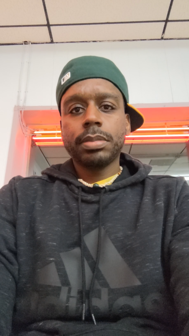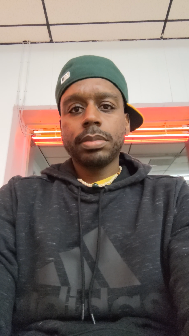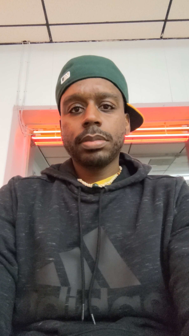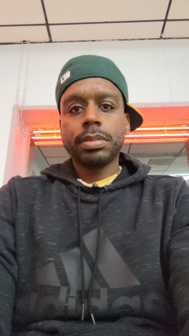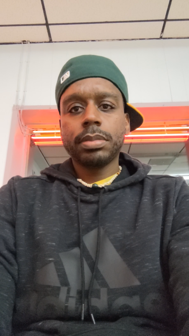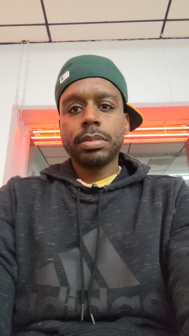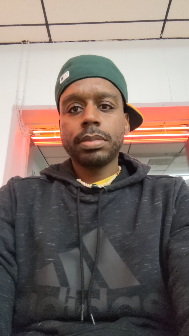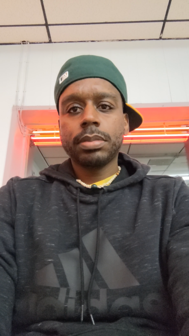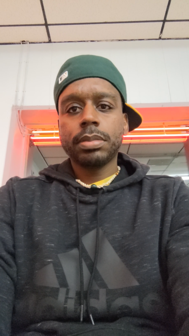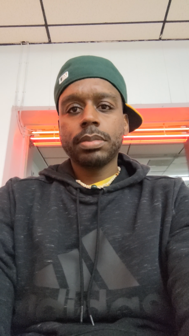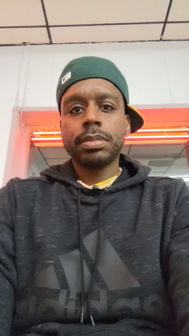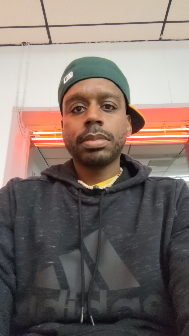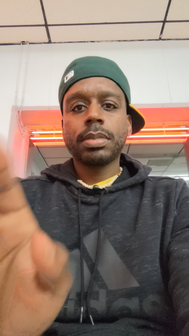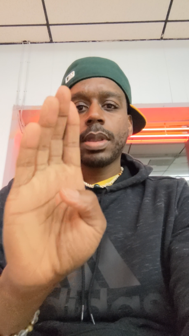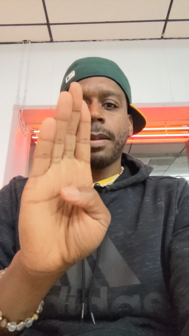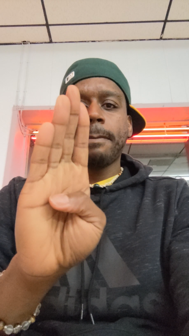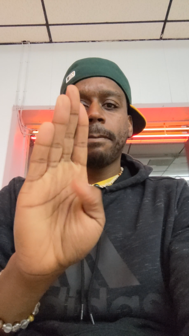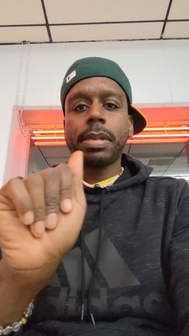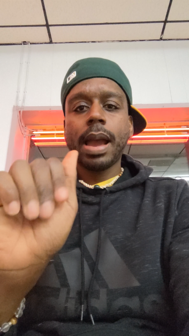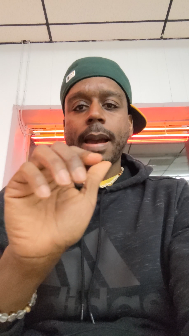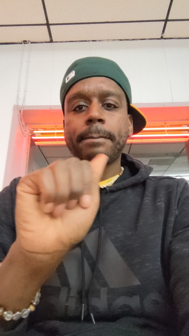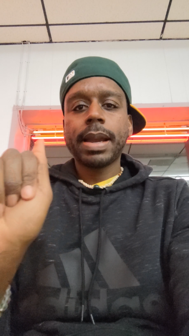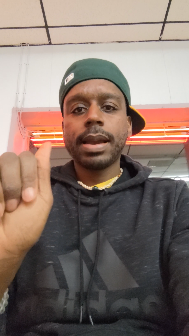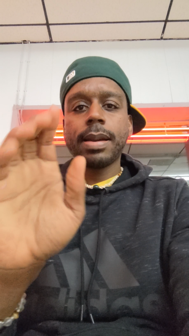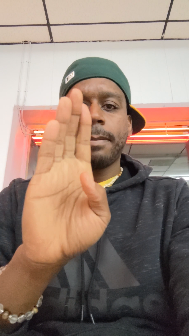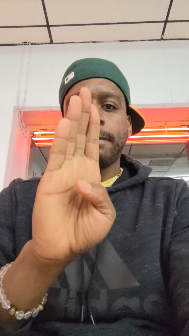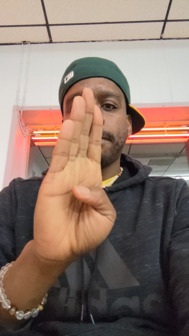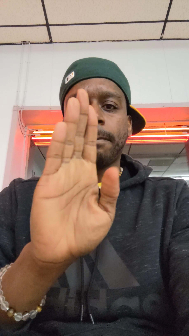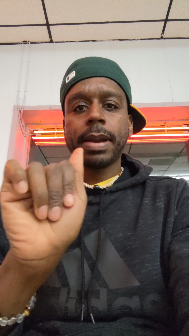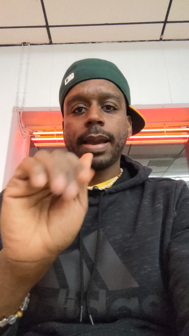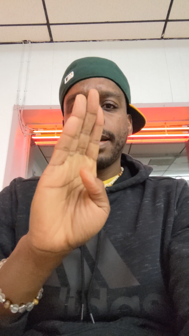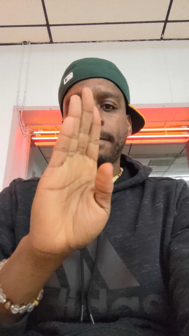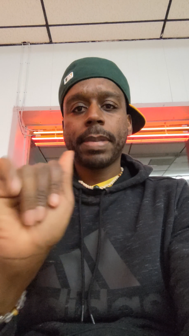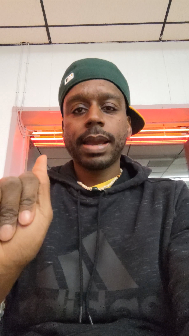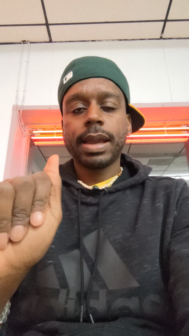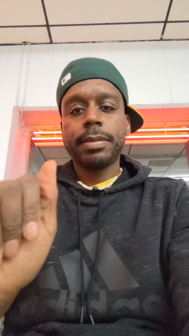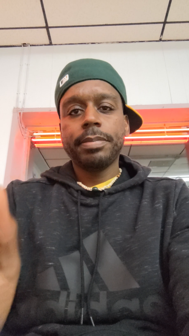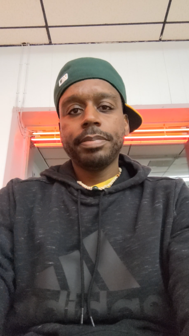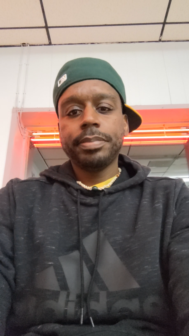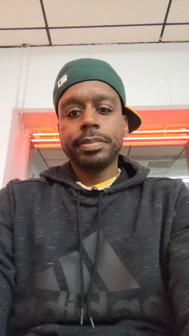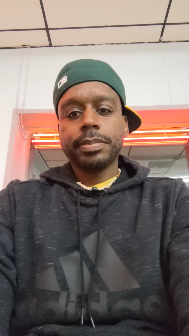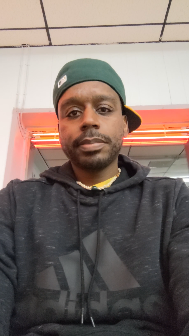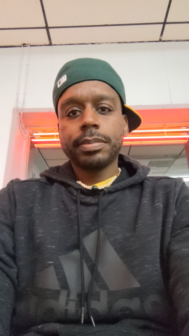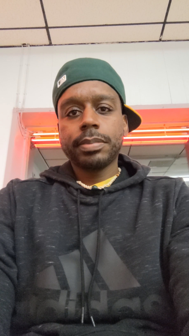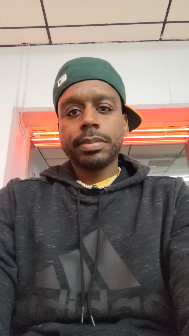baa baa